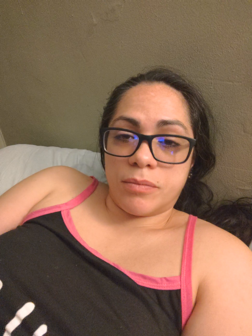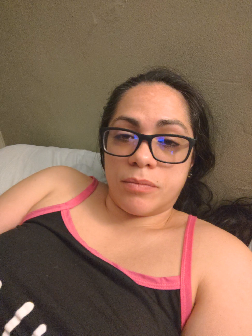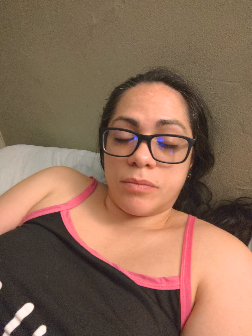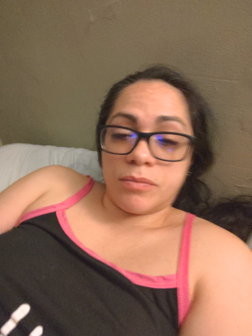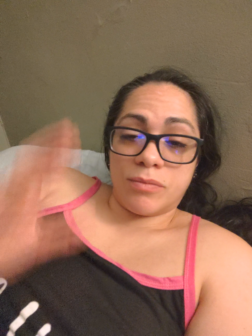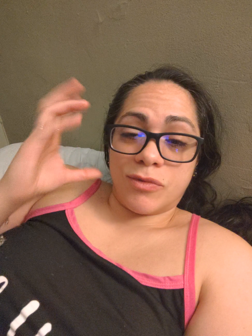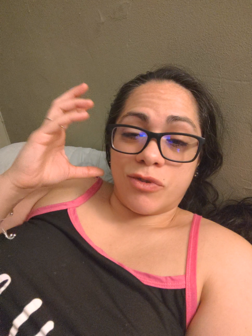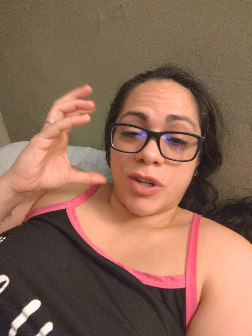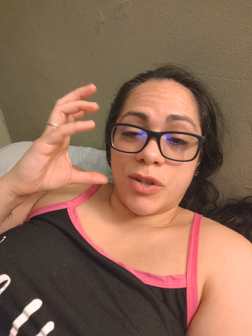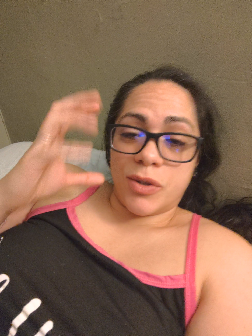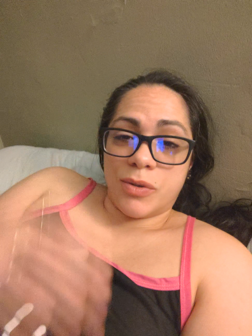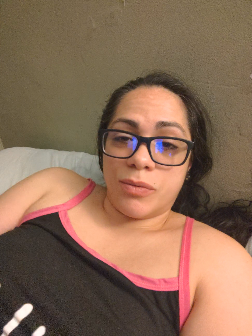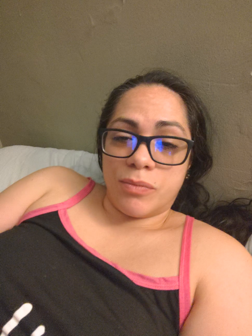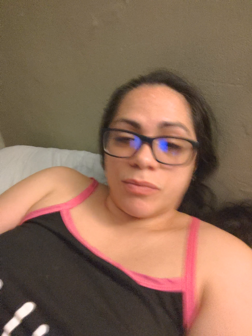radio